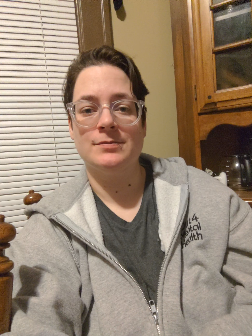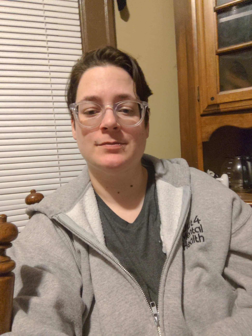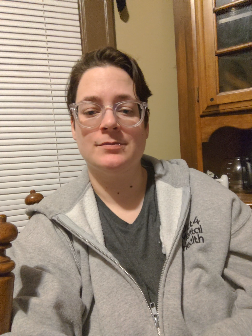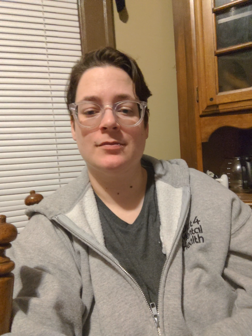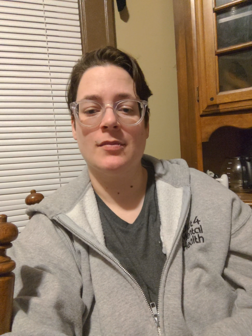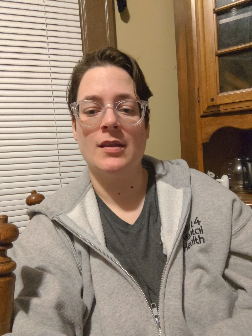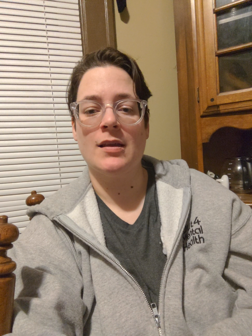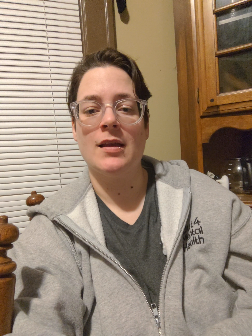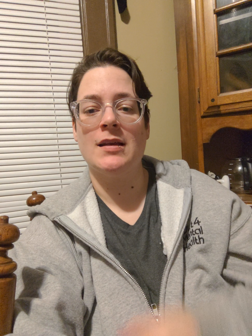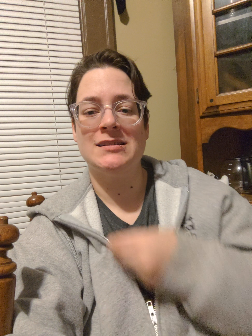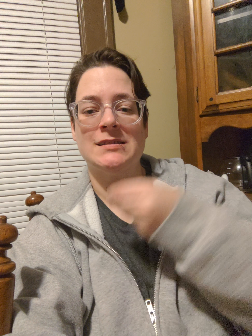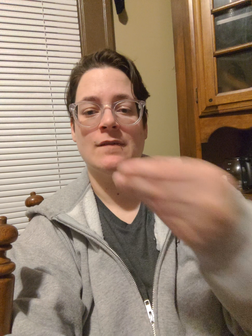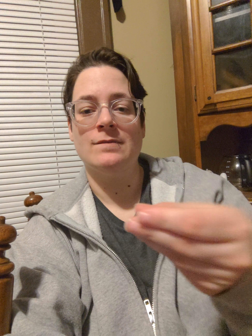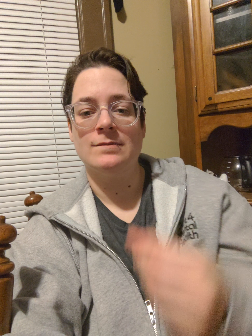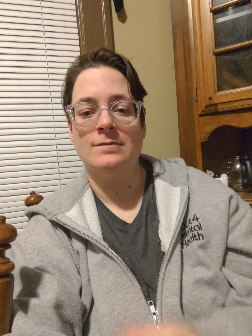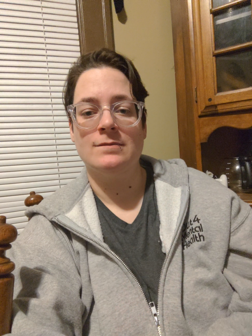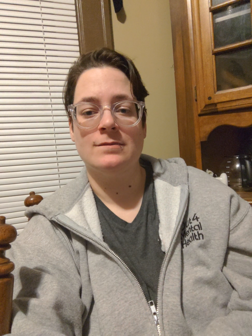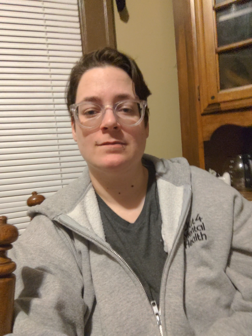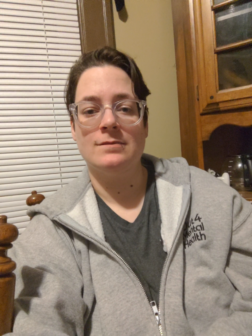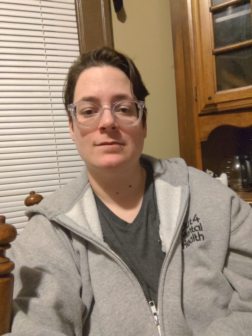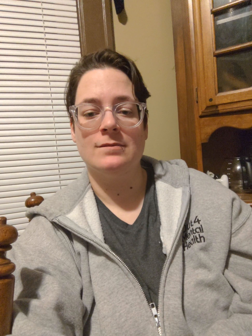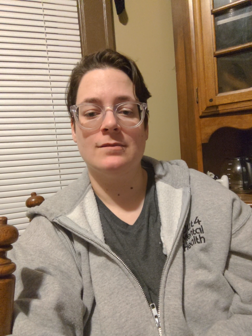give